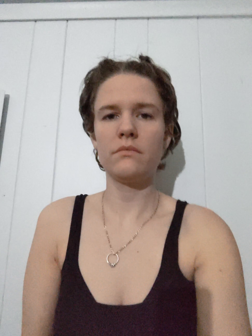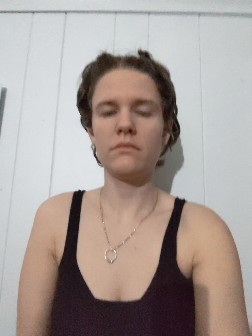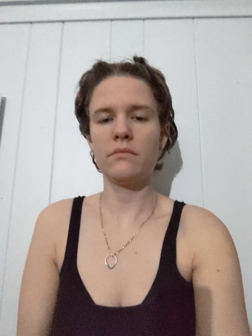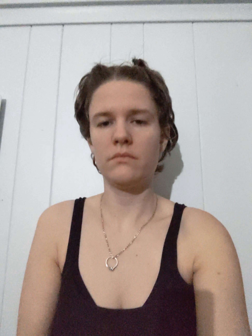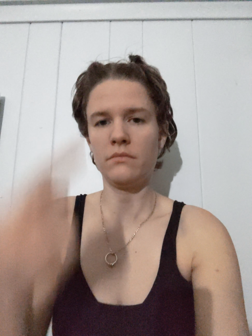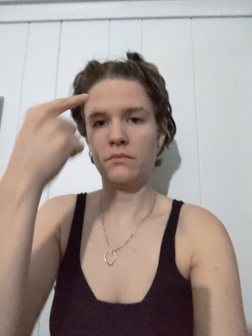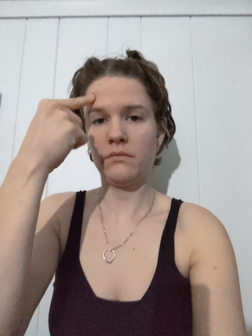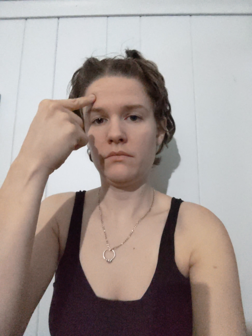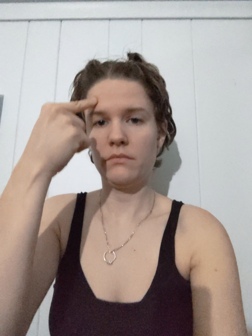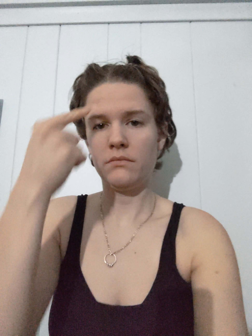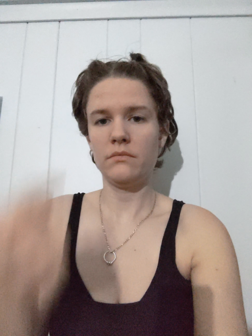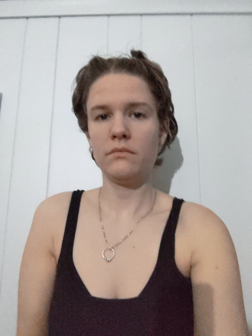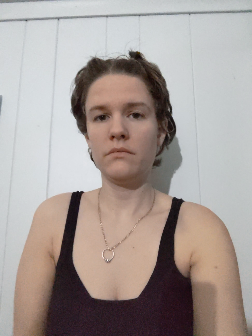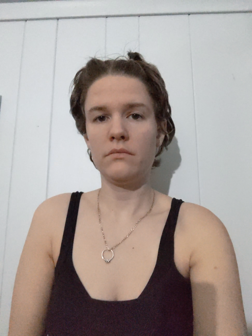think